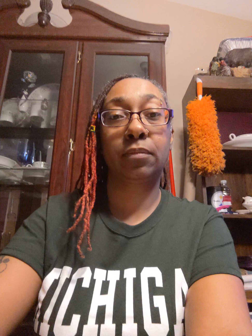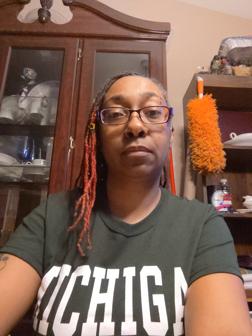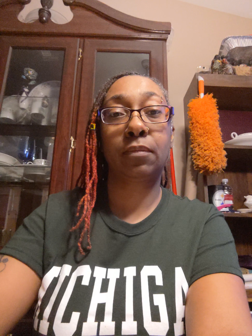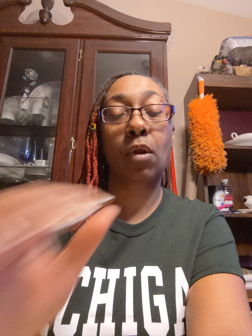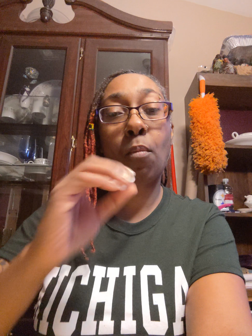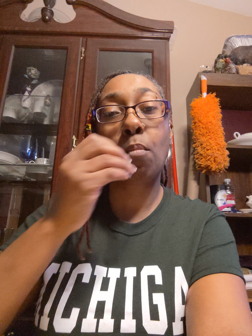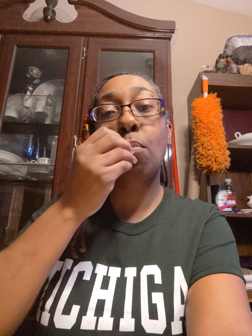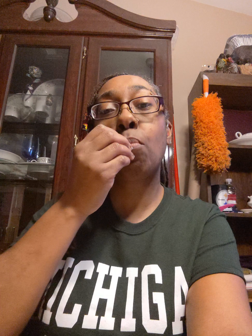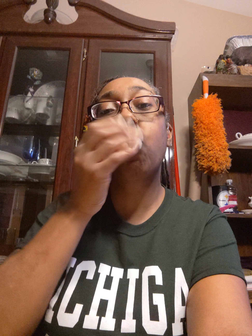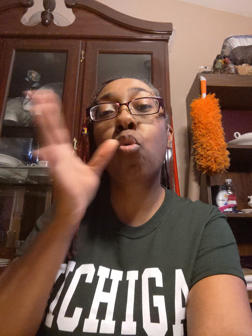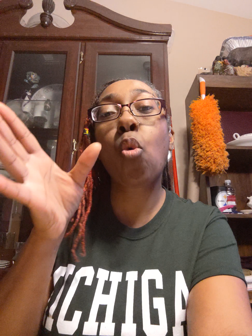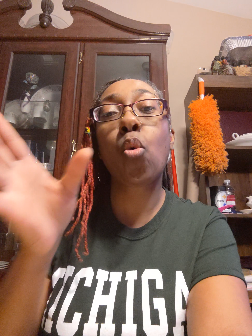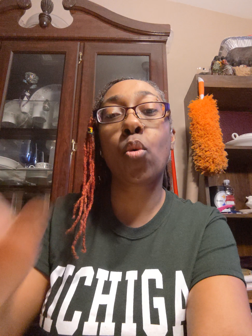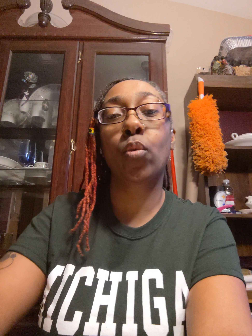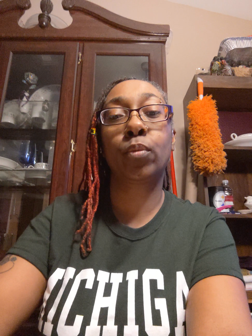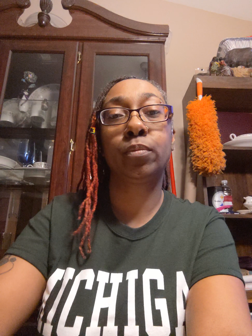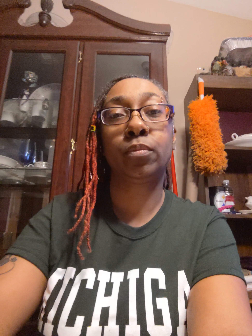blow